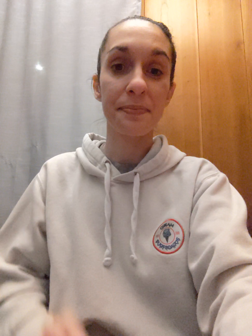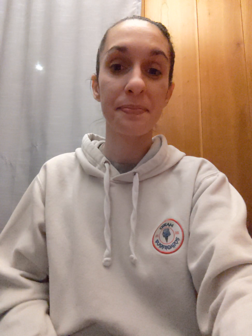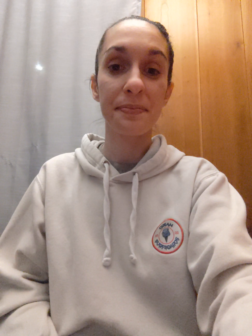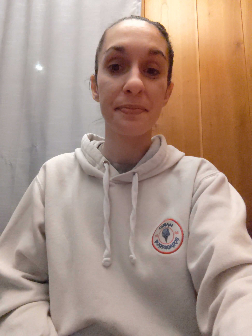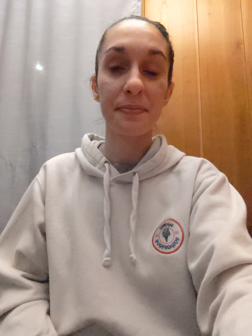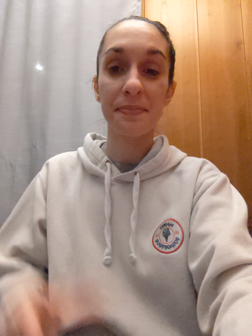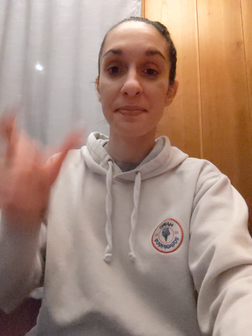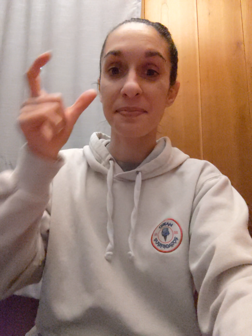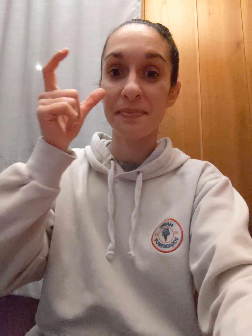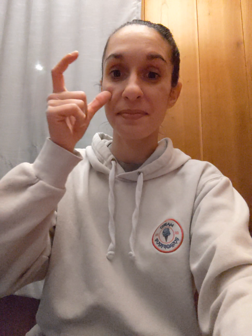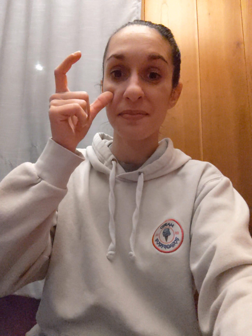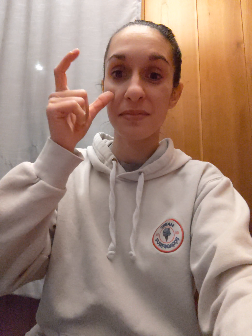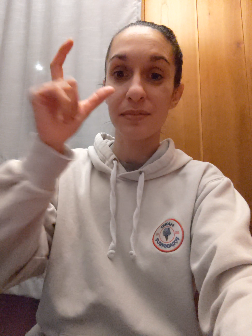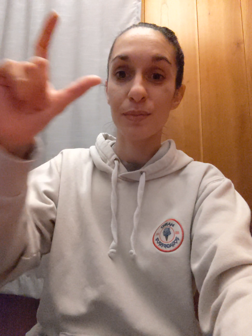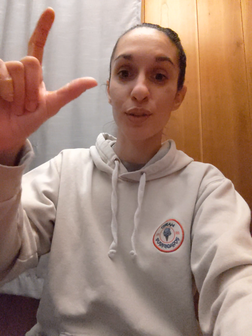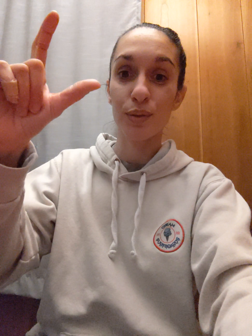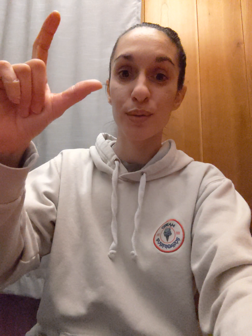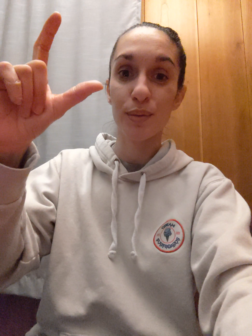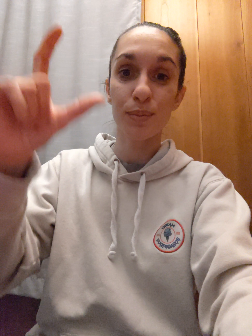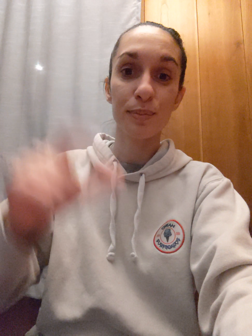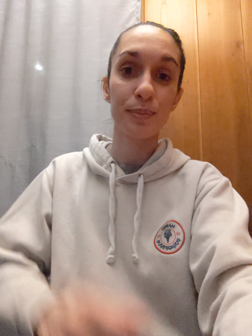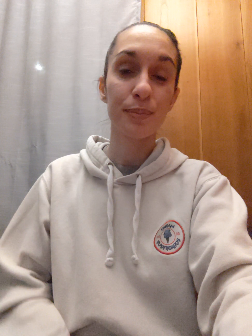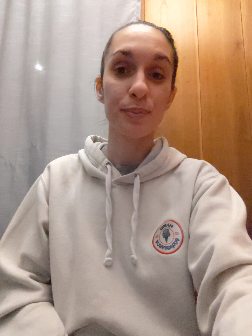moon